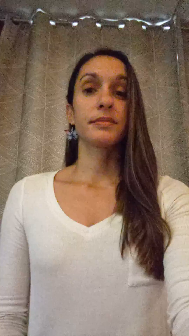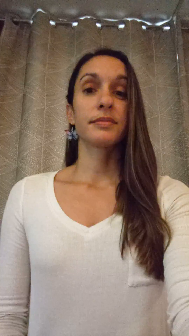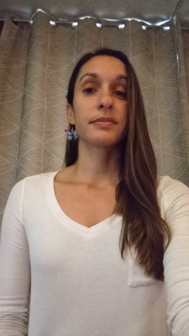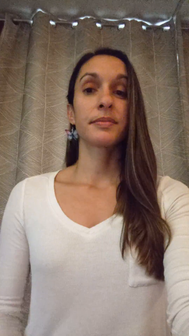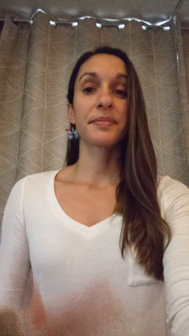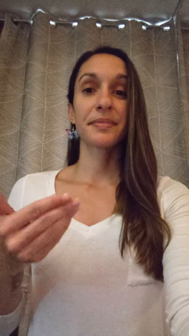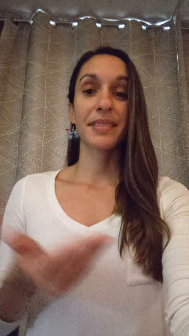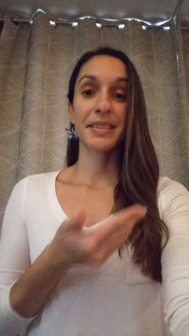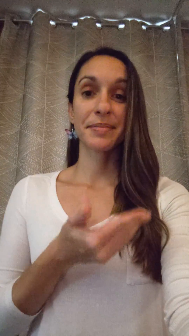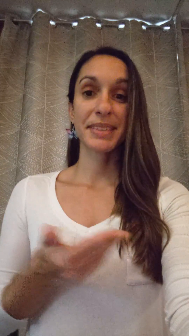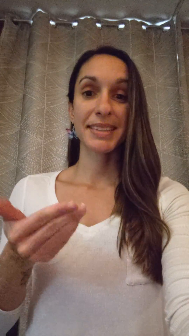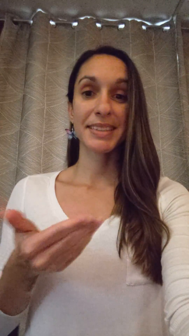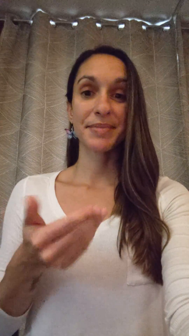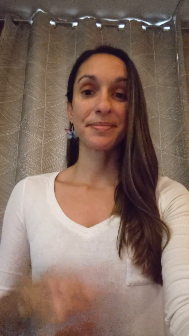baby